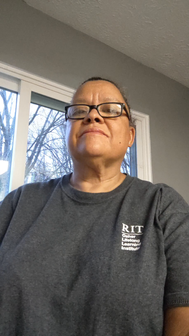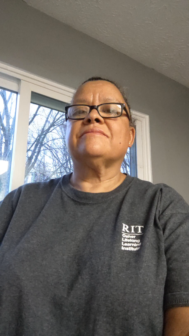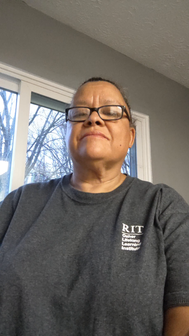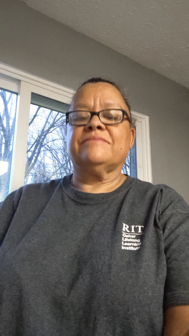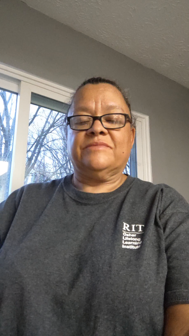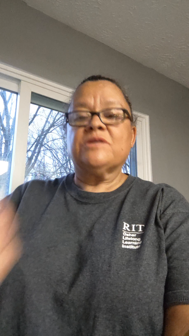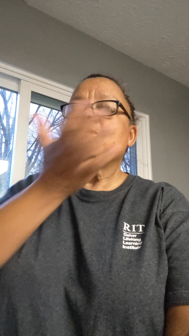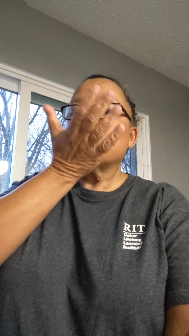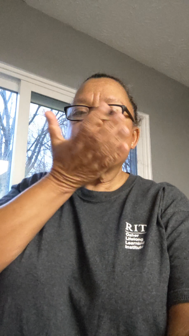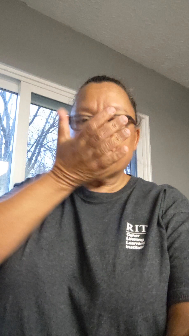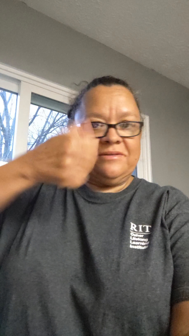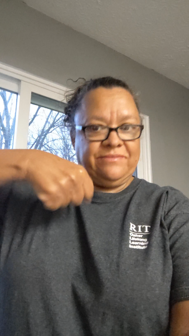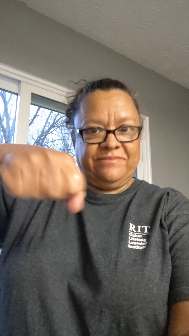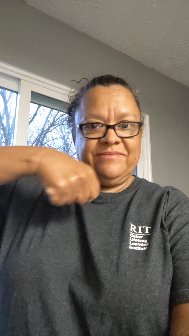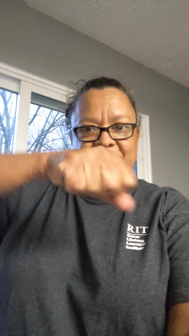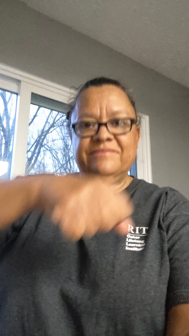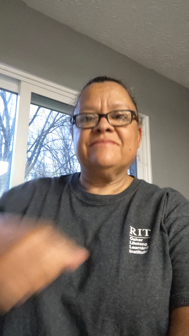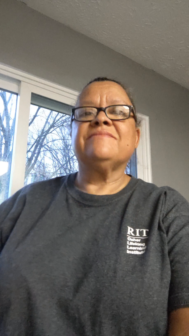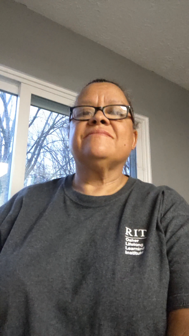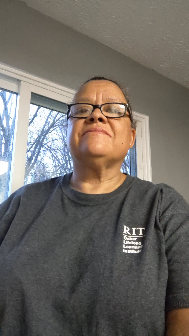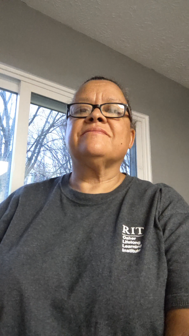lawn mower